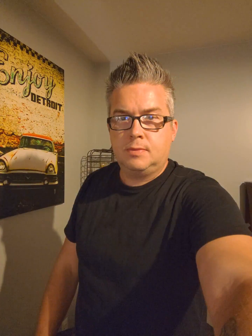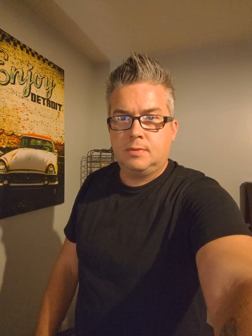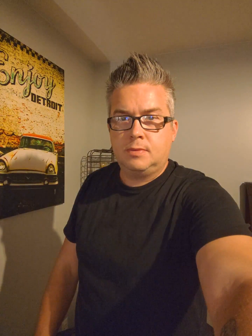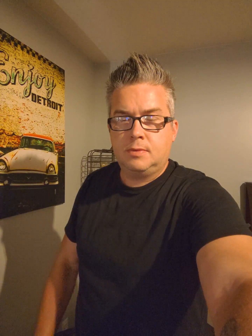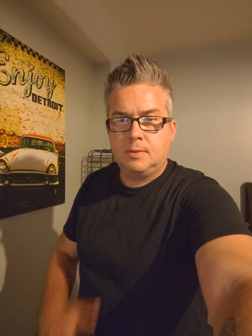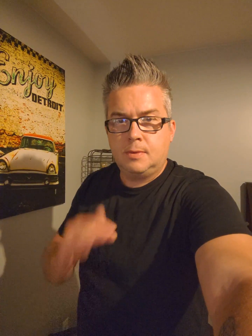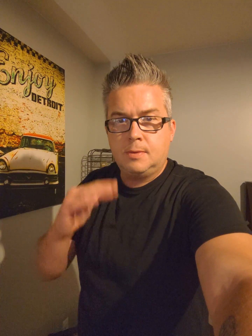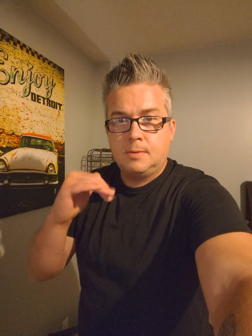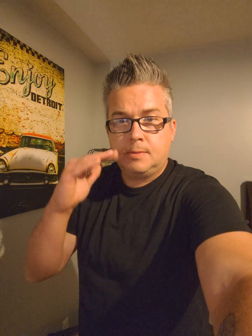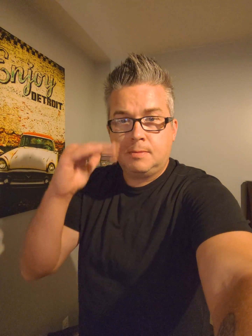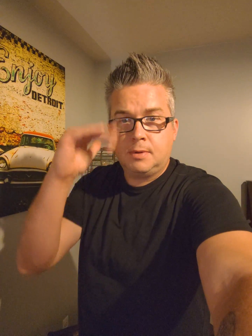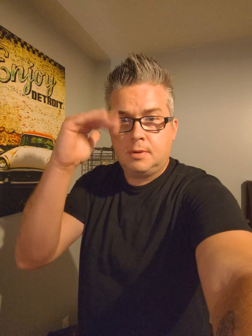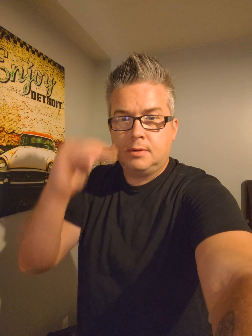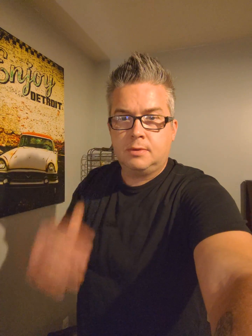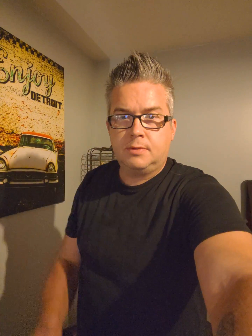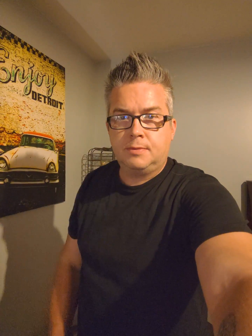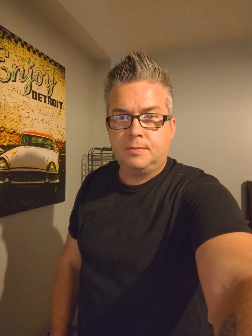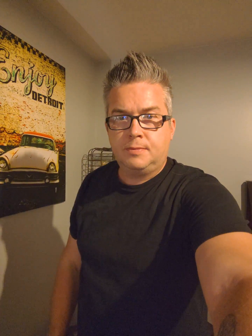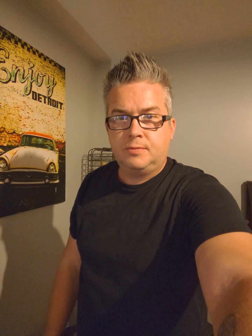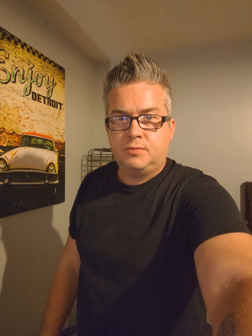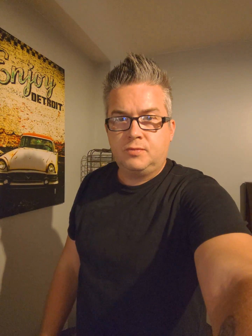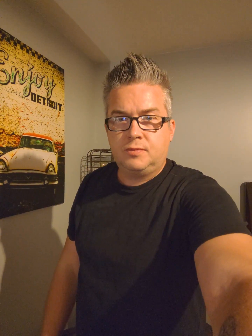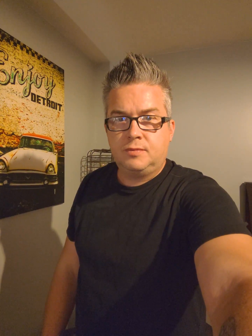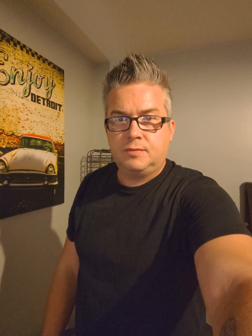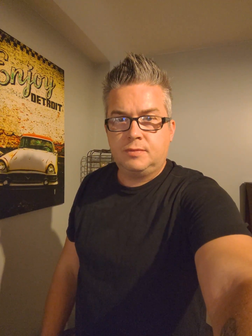build